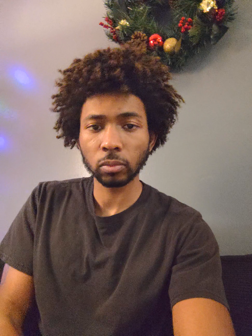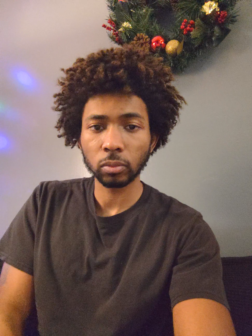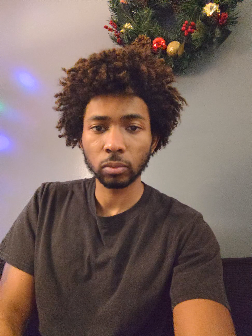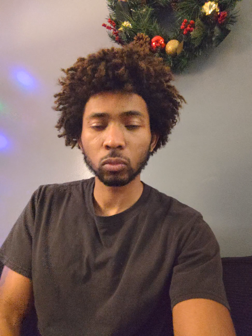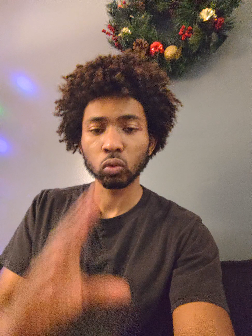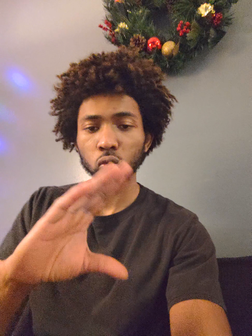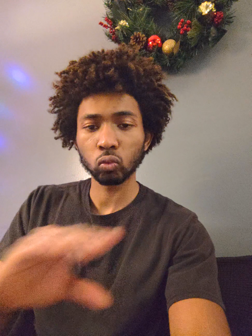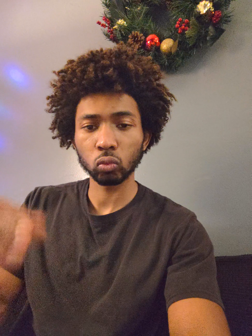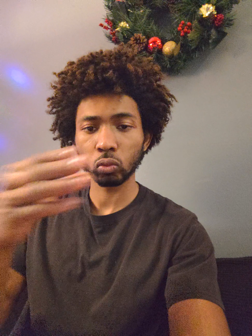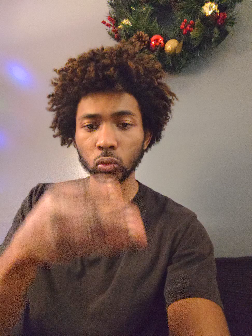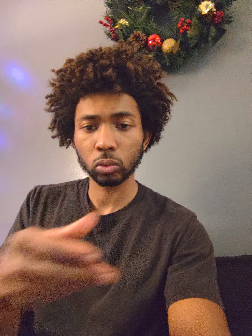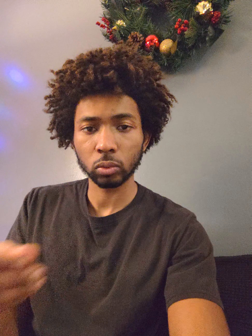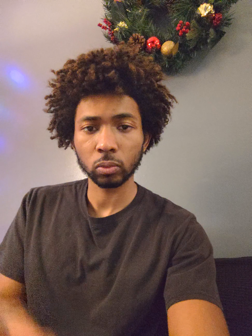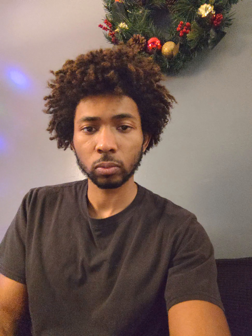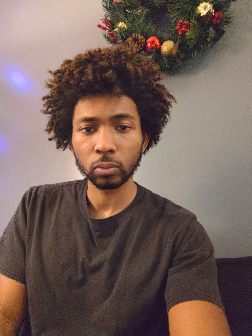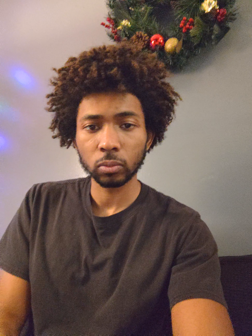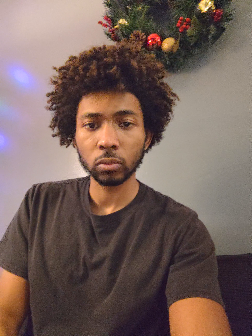story